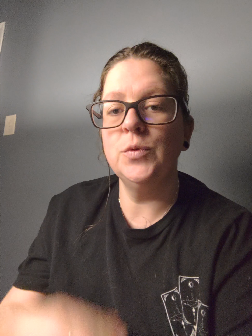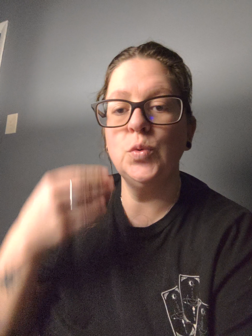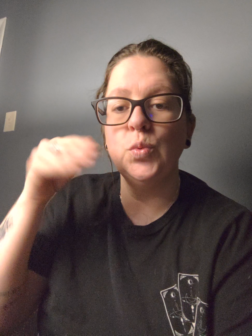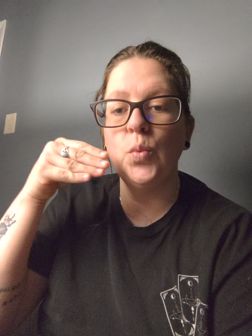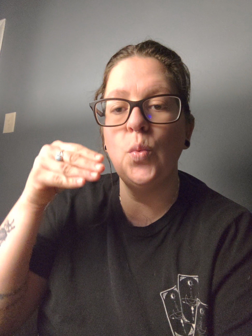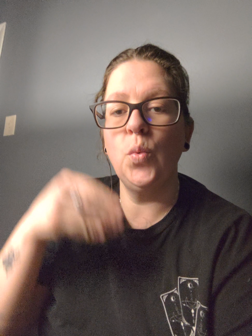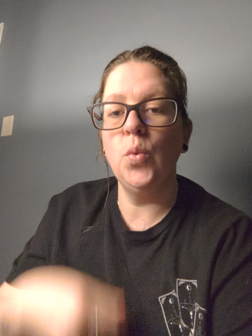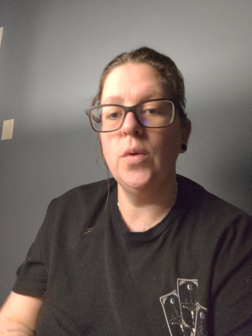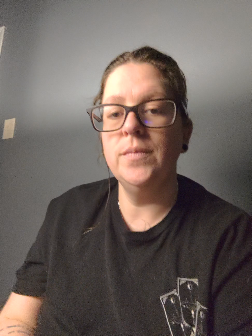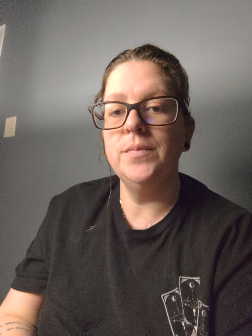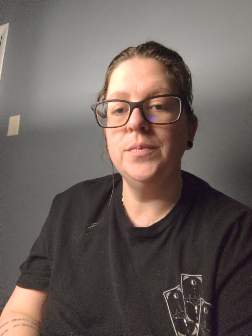store